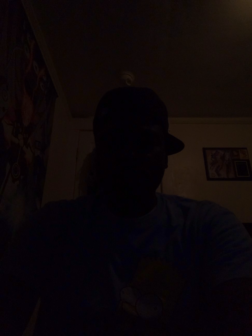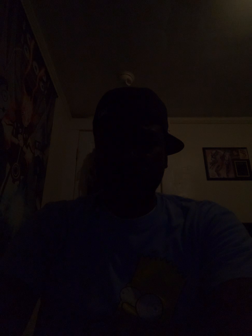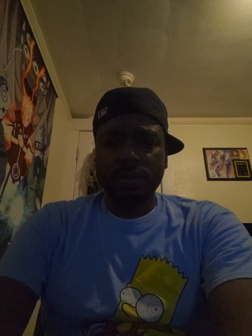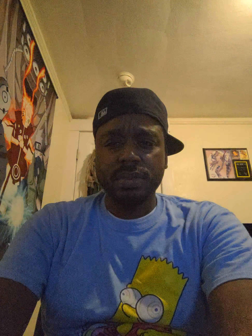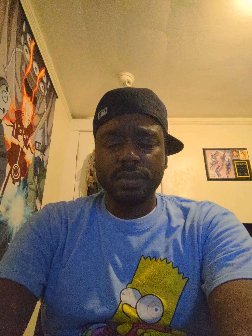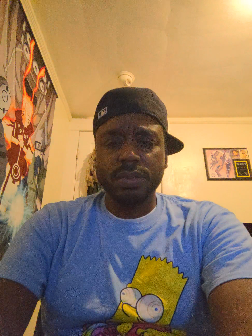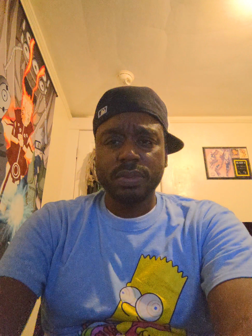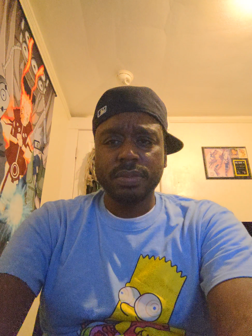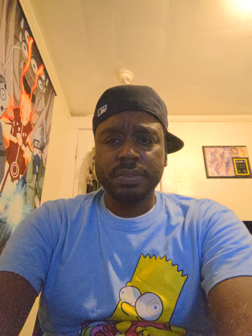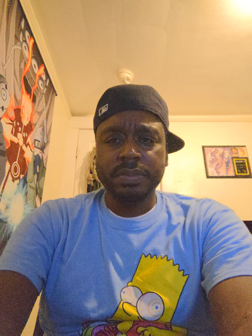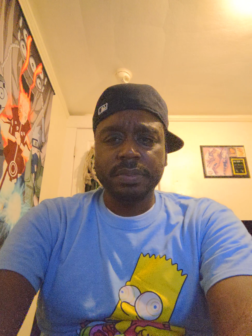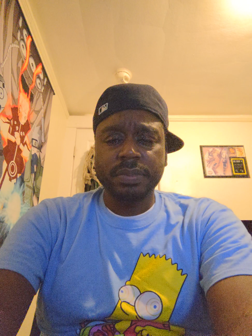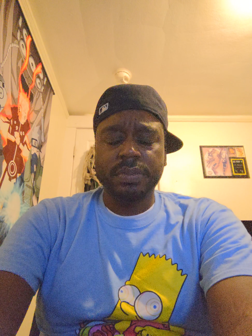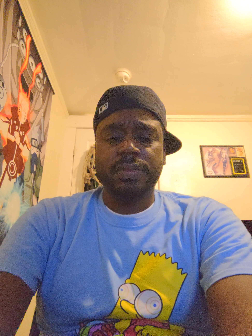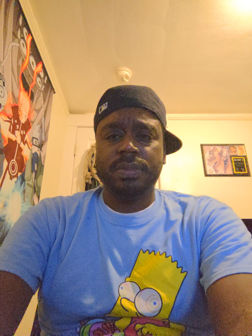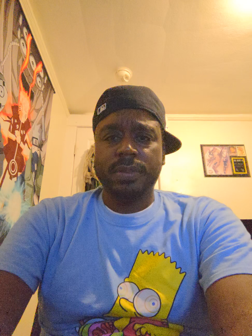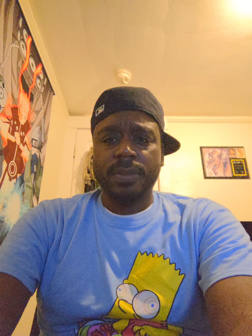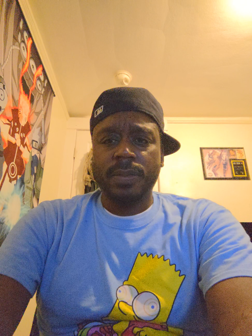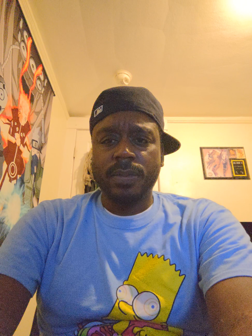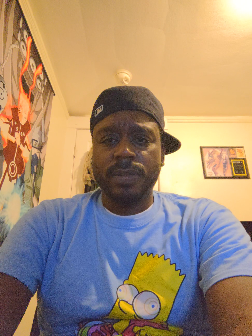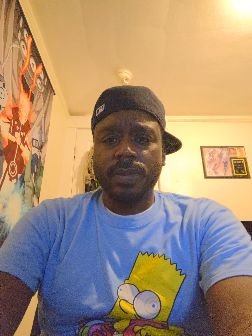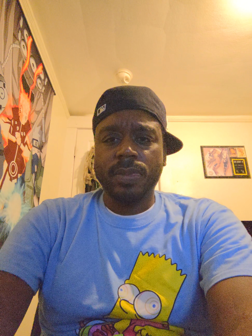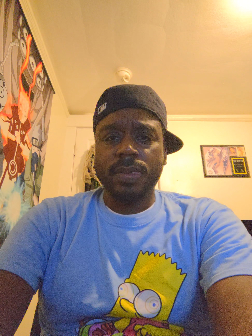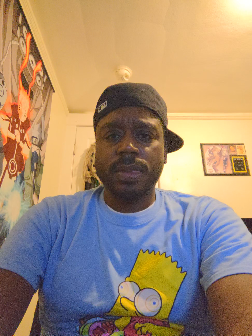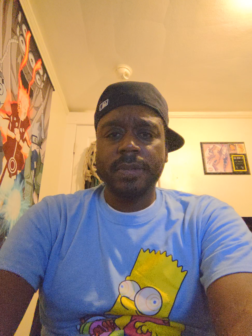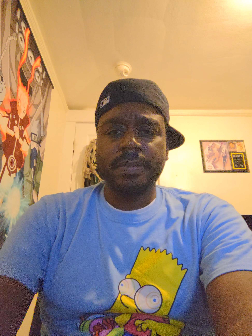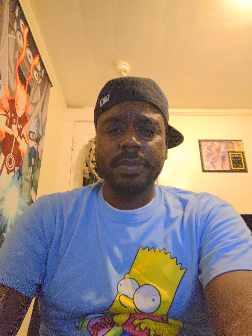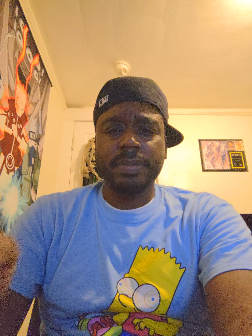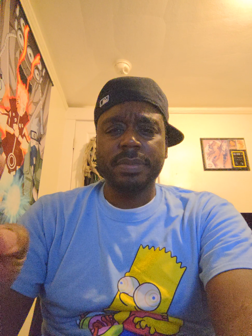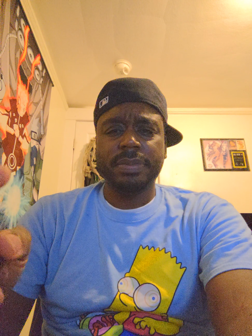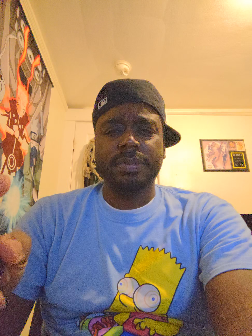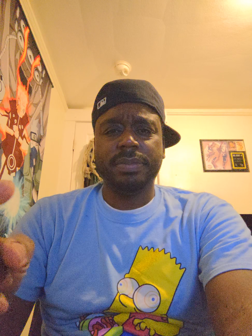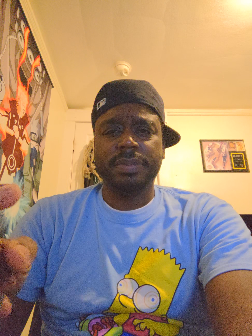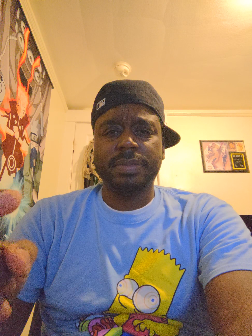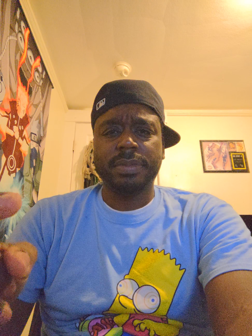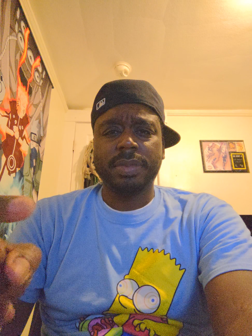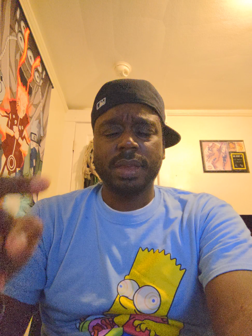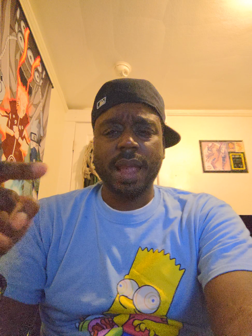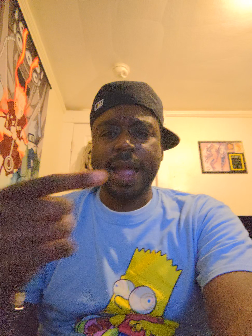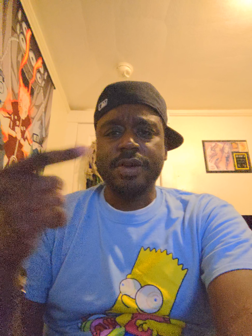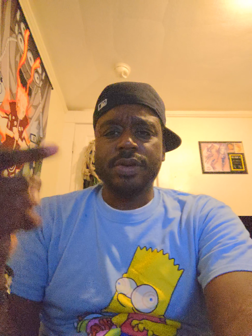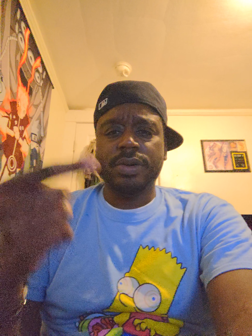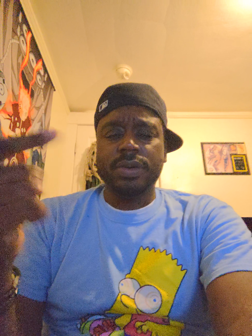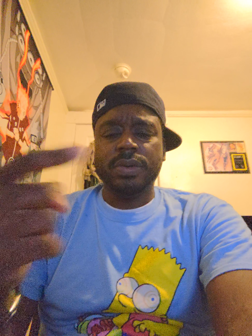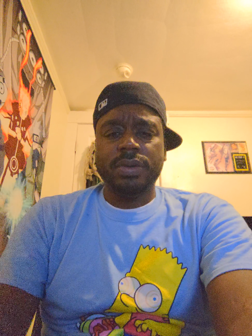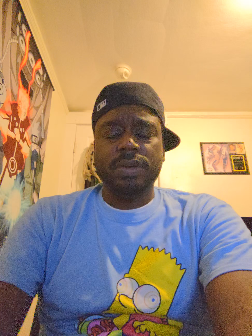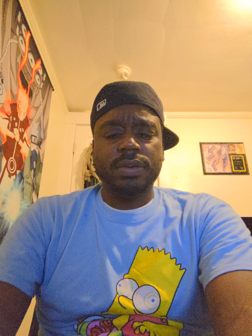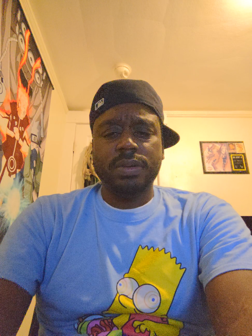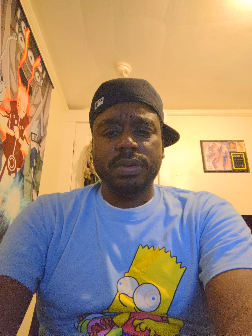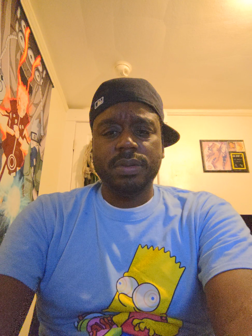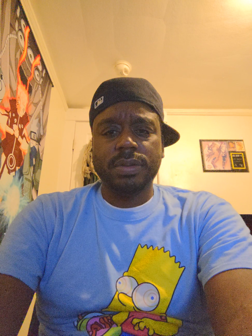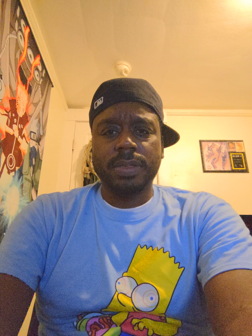owie